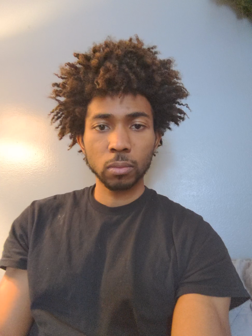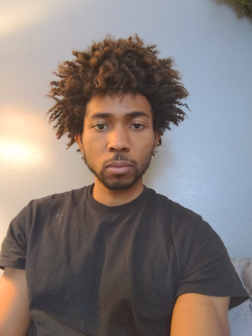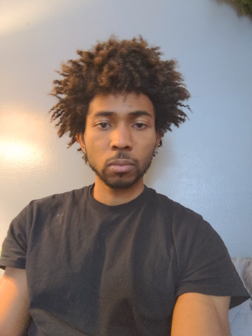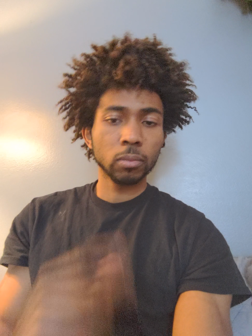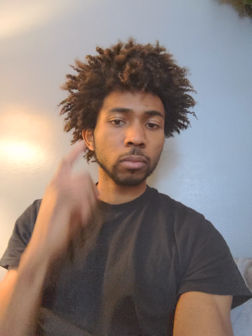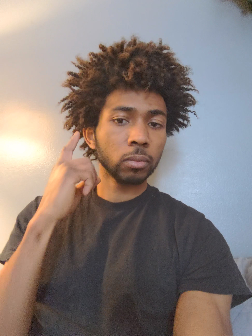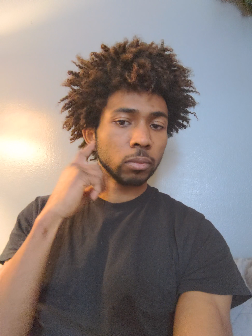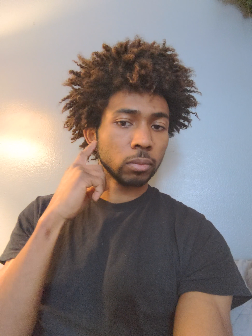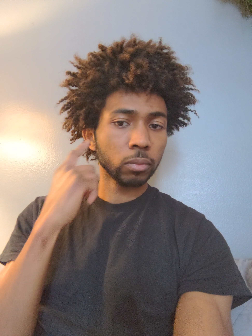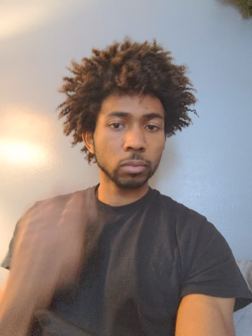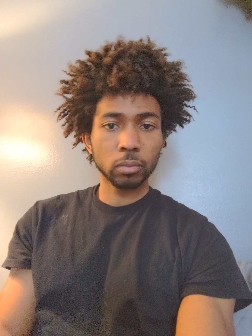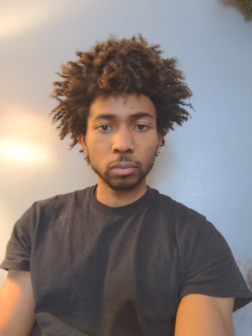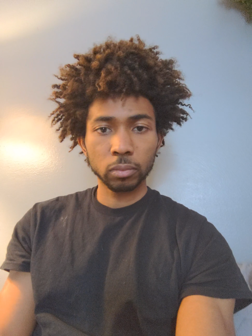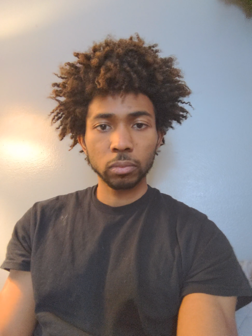hear